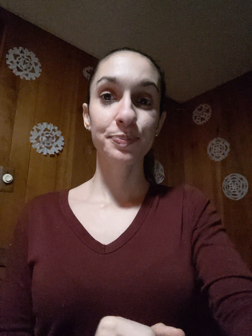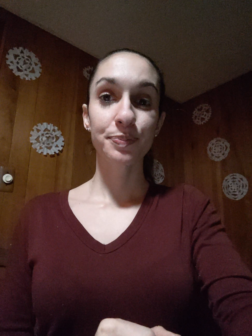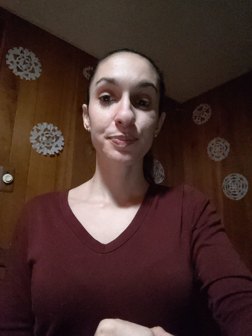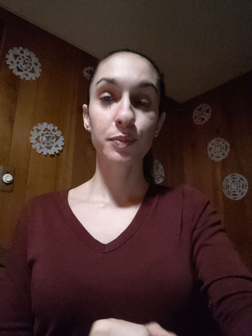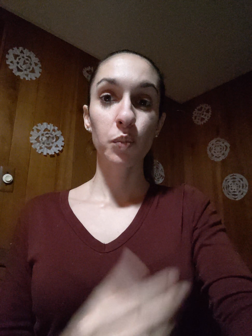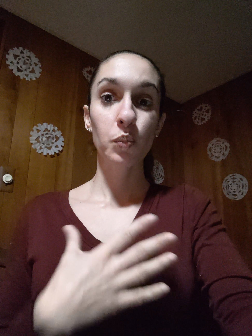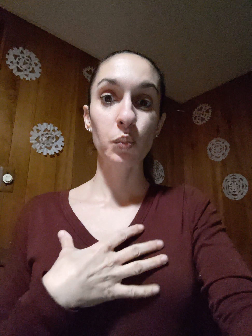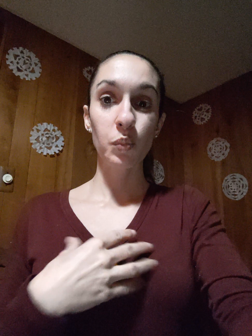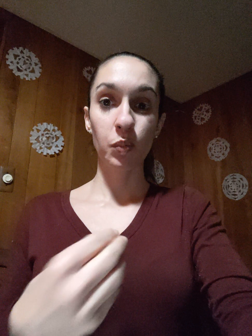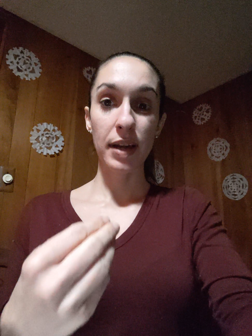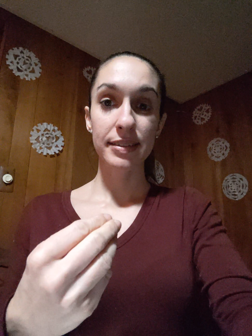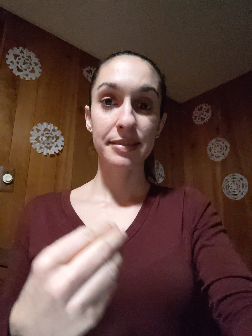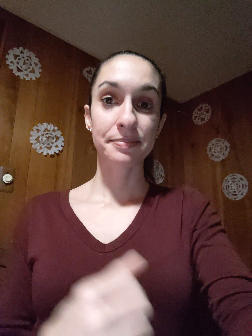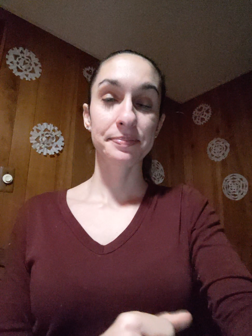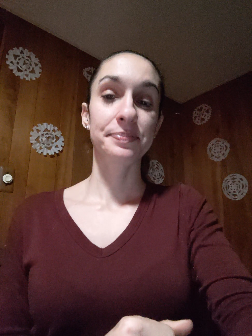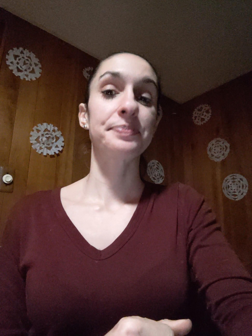white